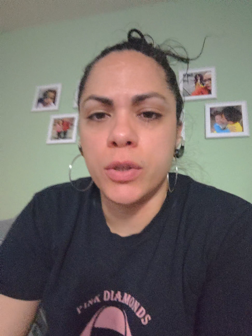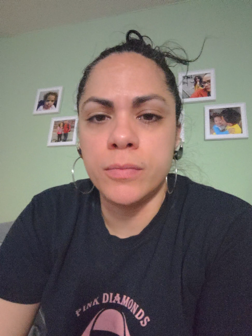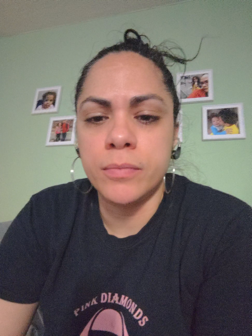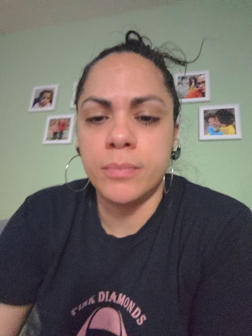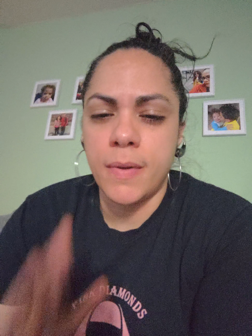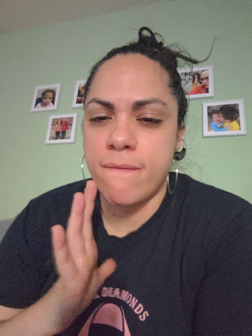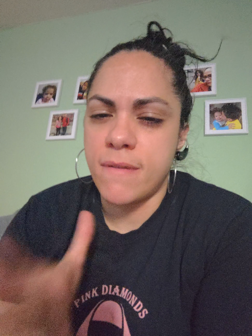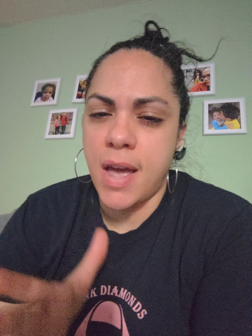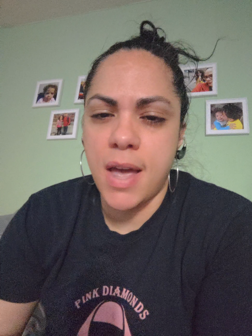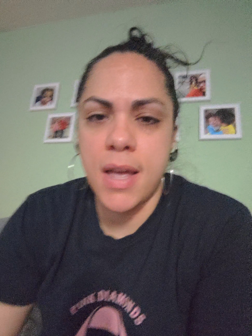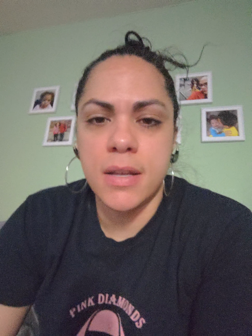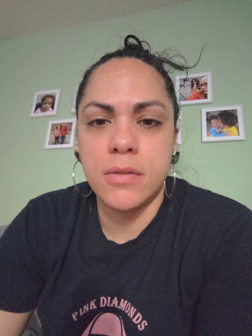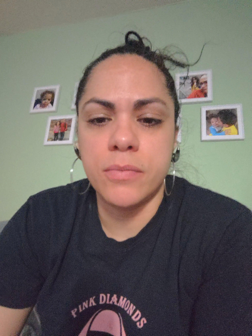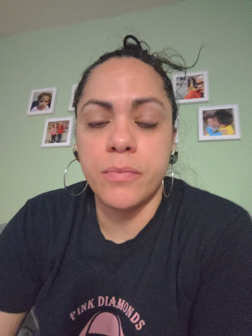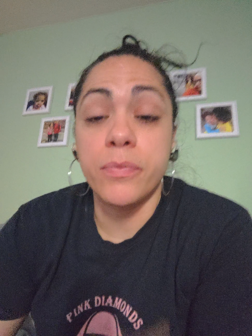fine